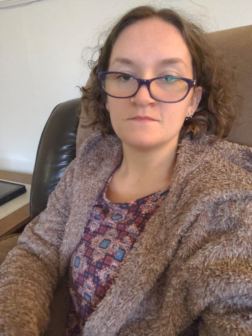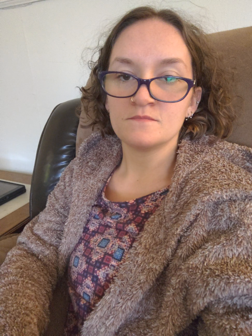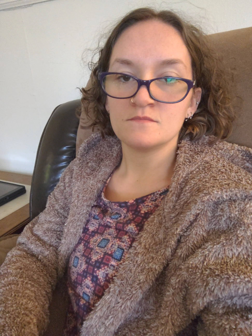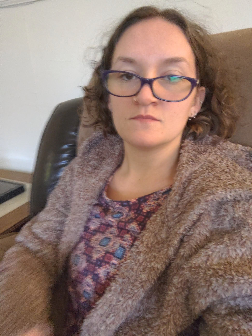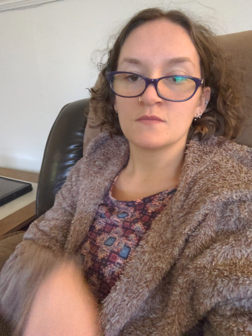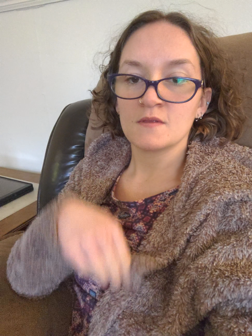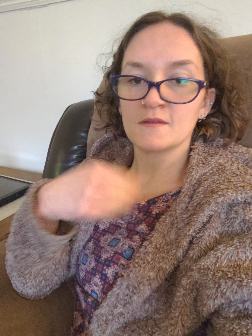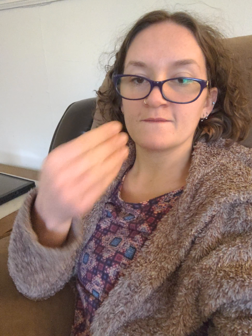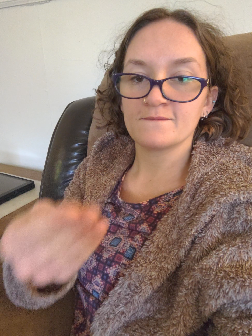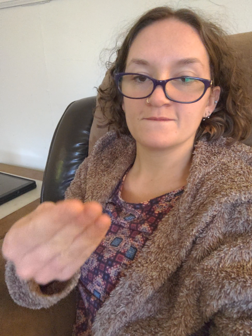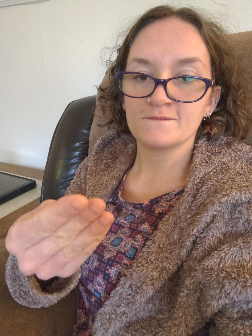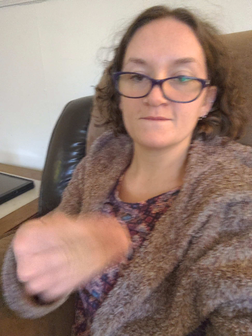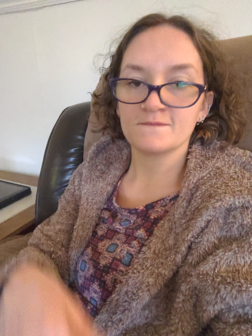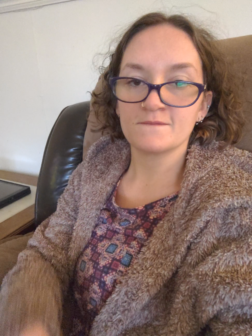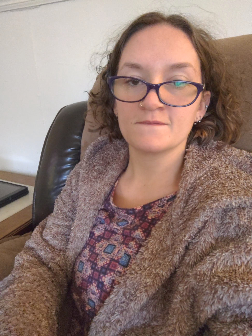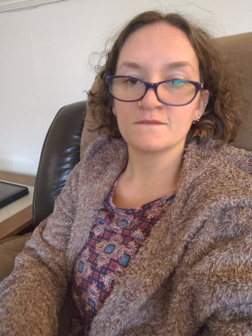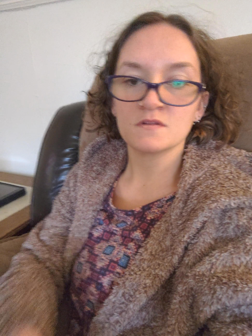give